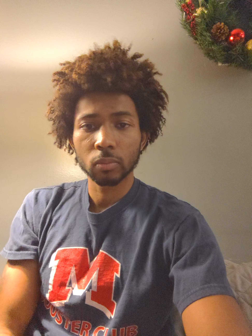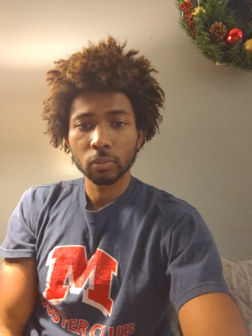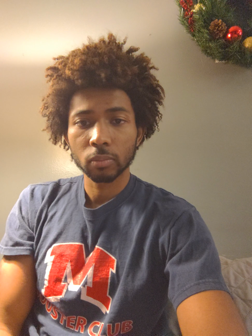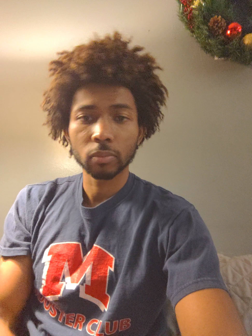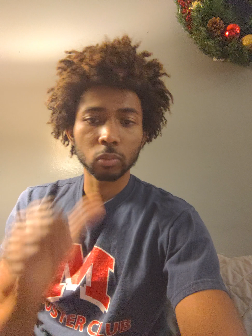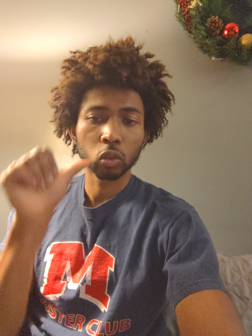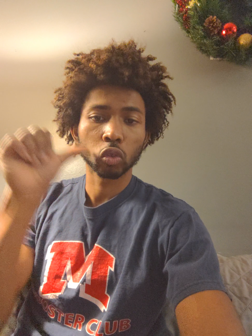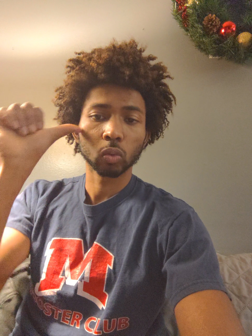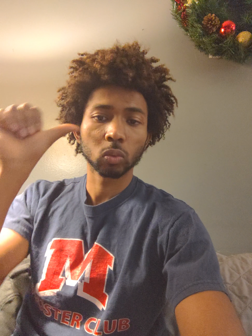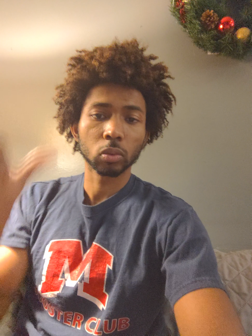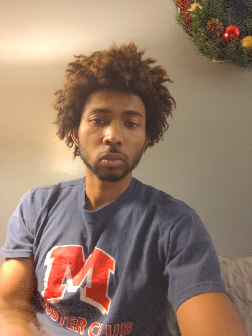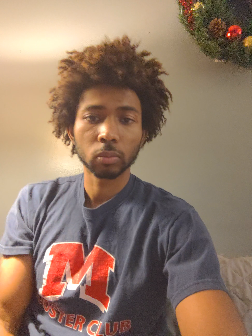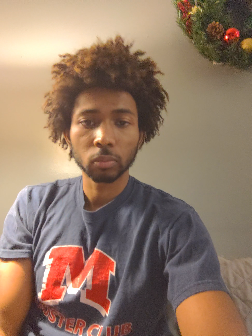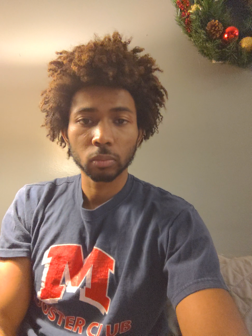yesterday